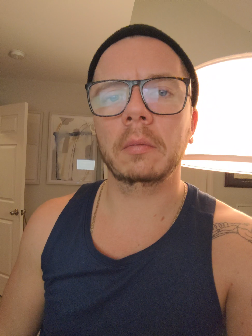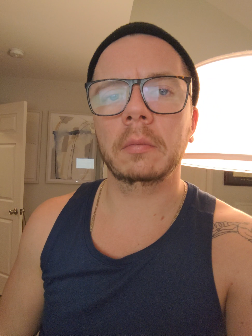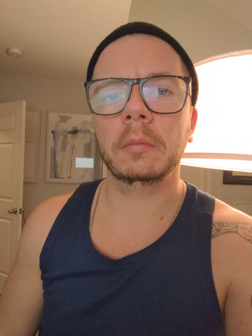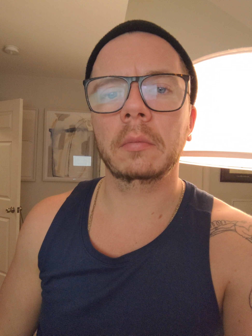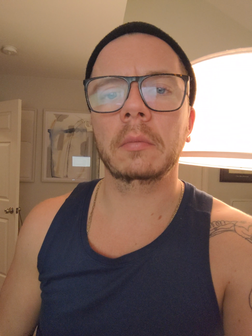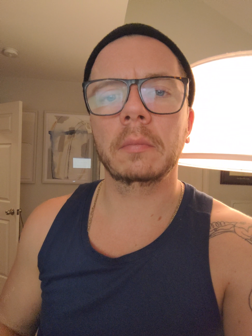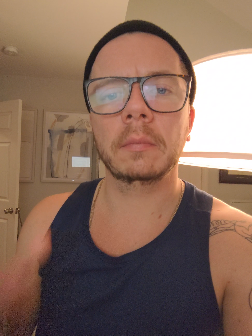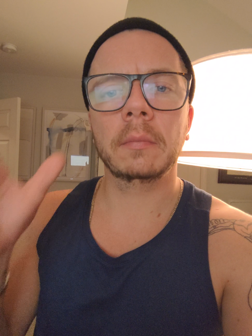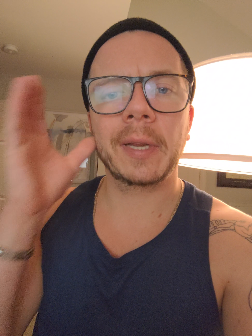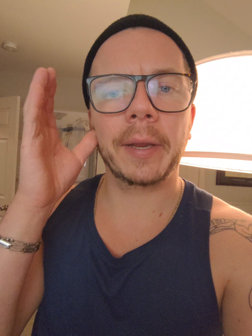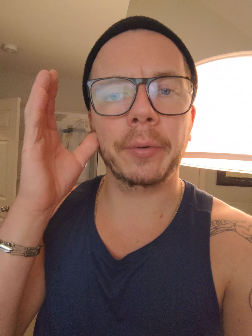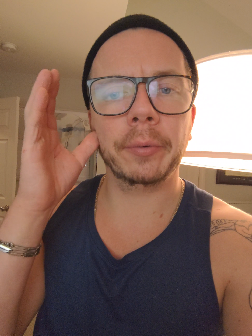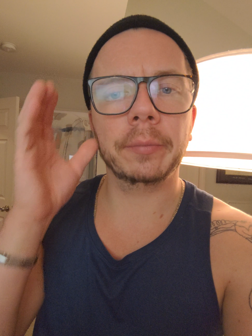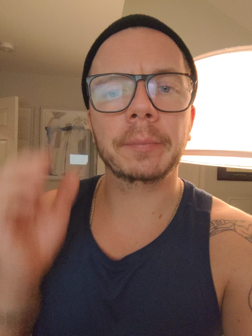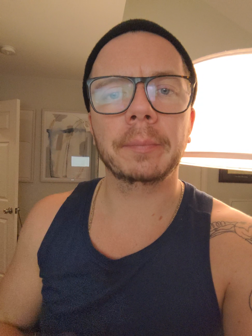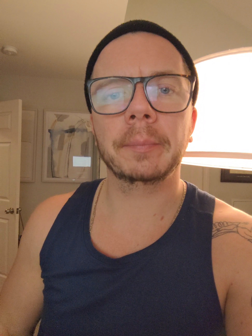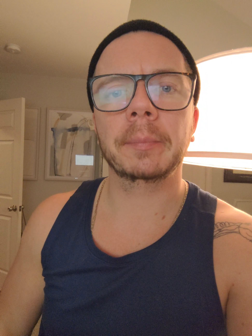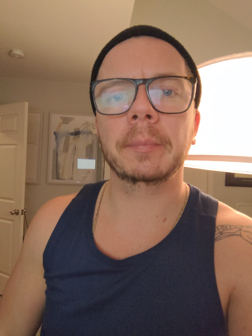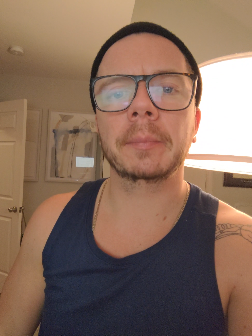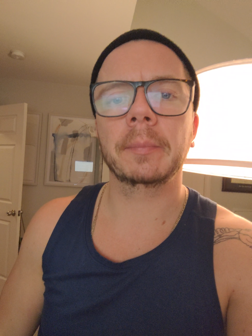hear